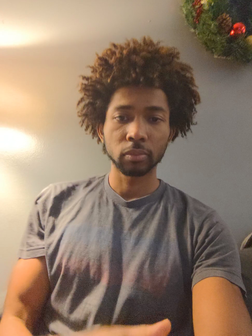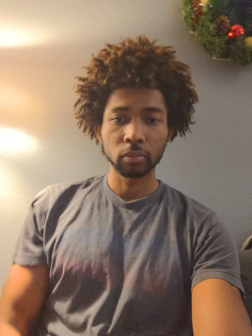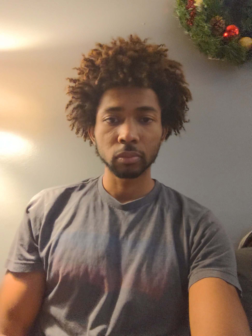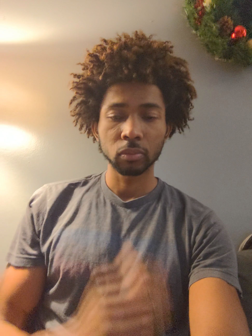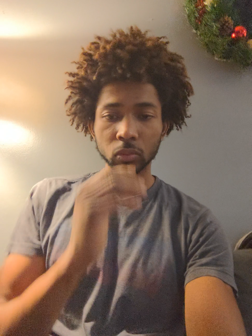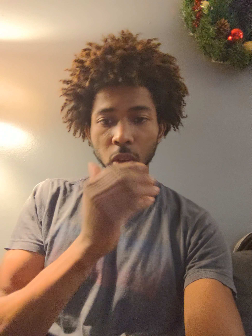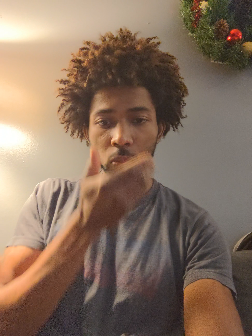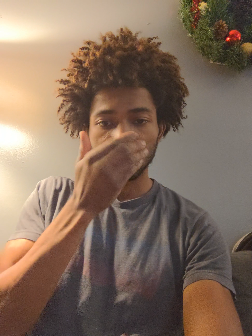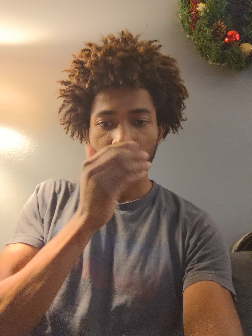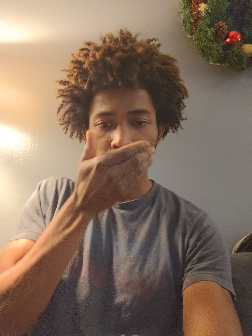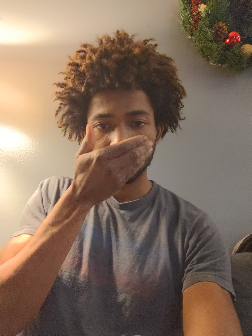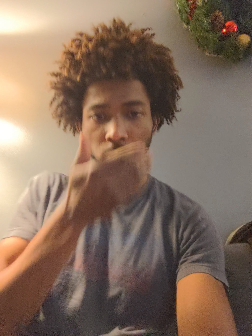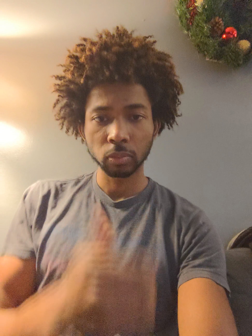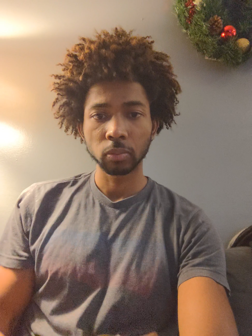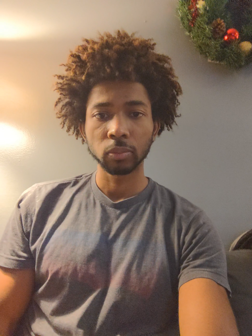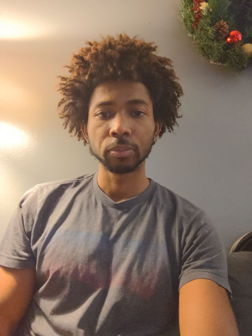cereal